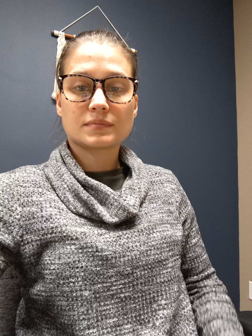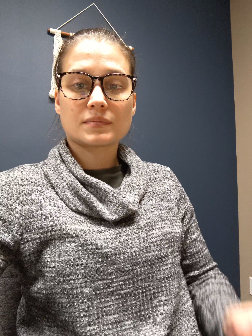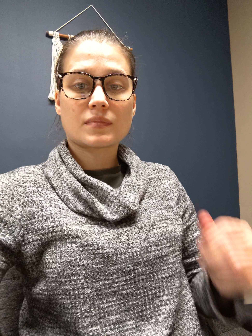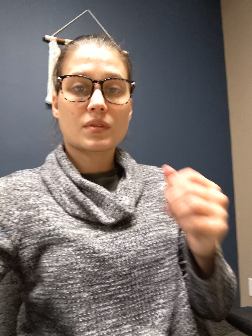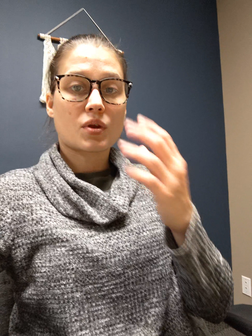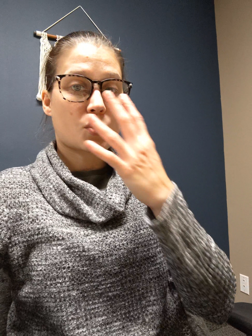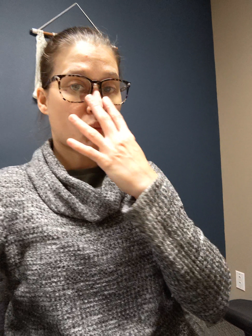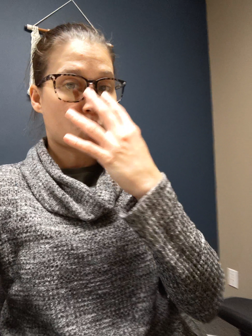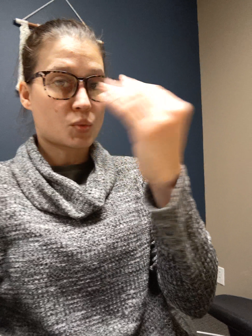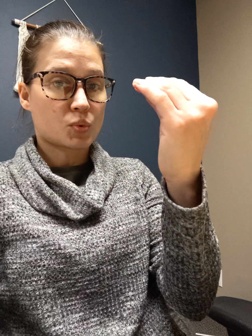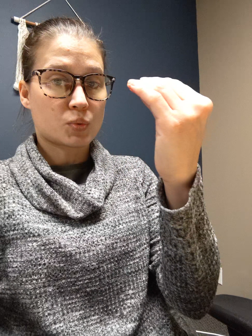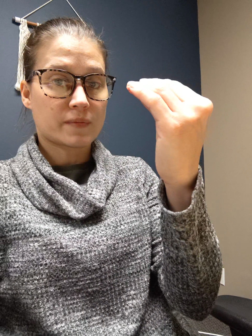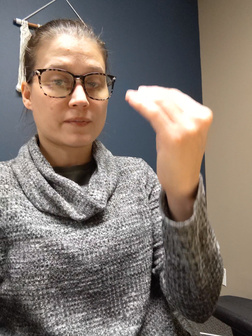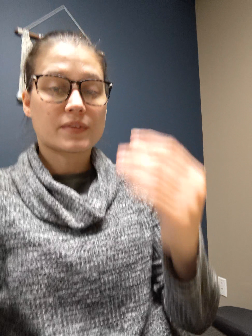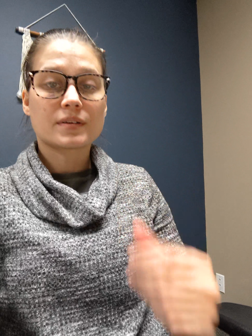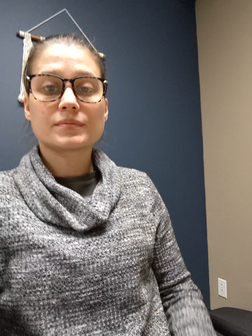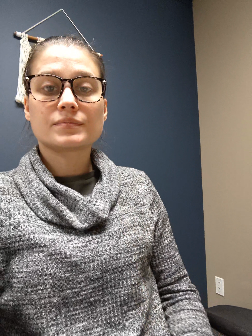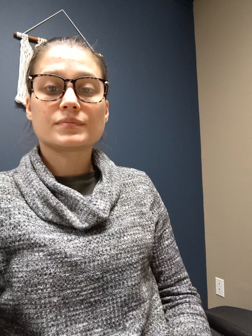wolf